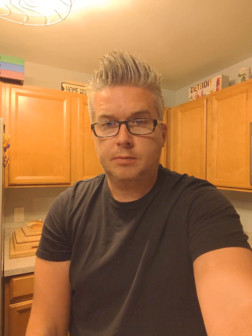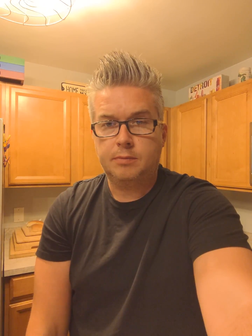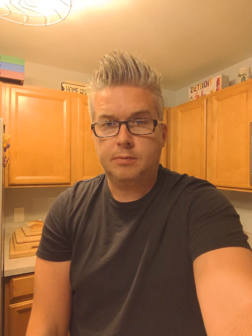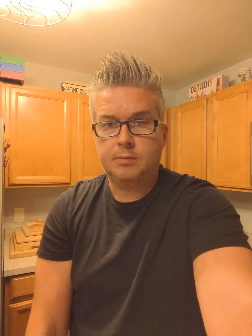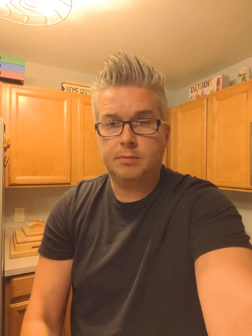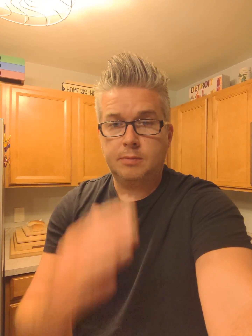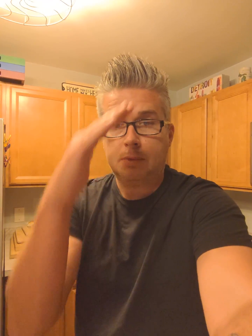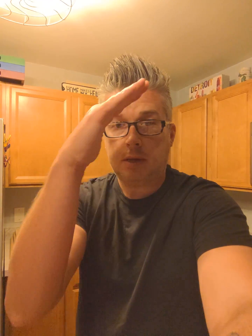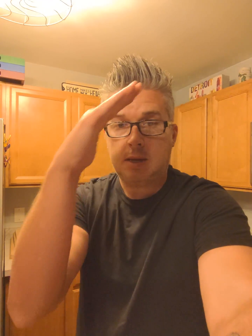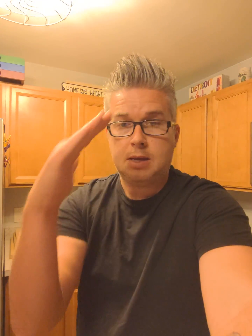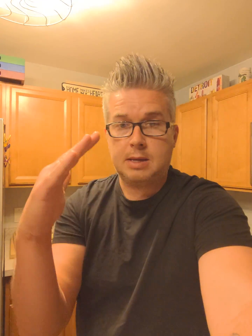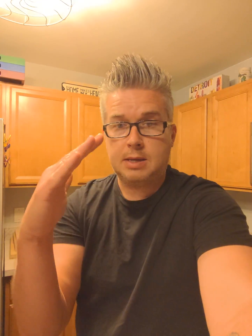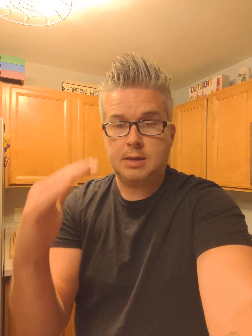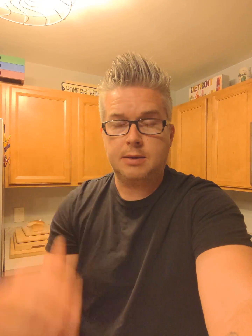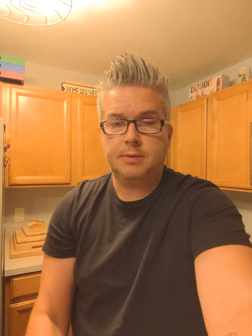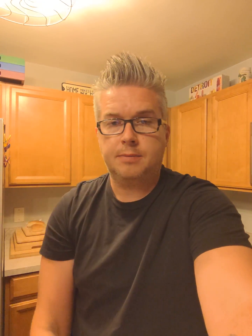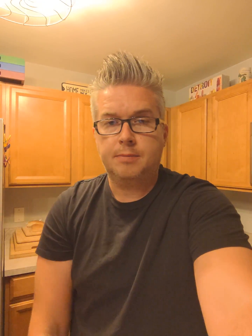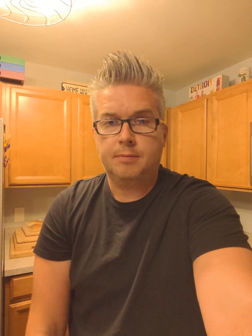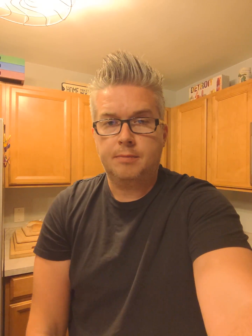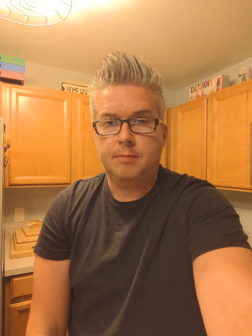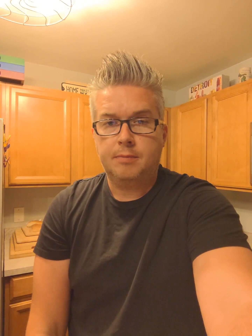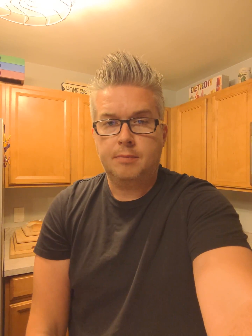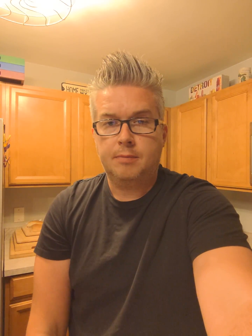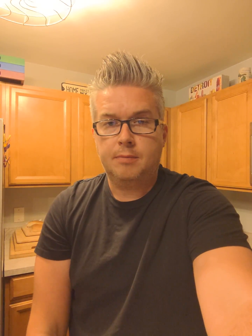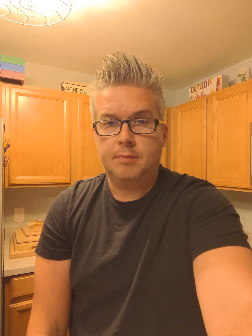roof